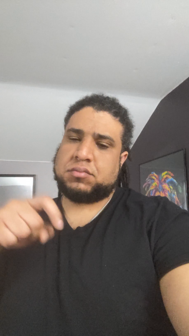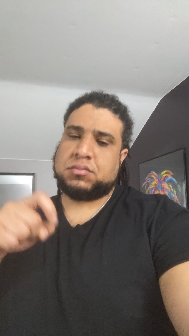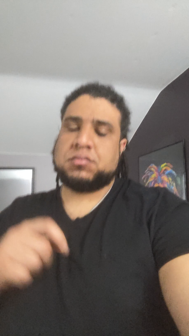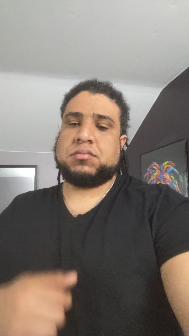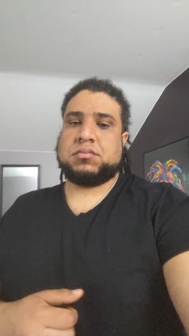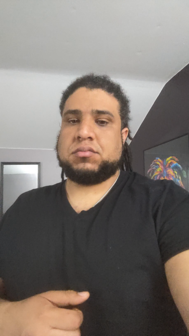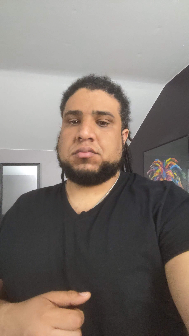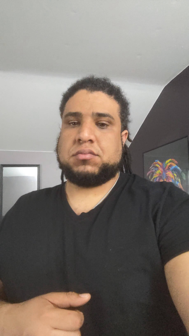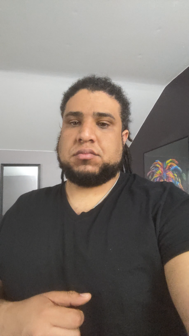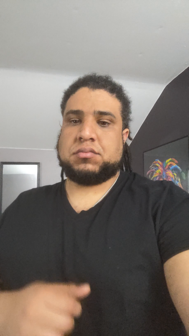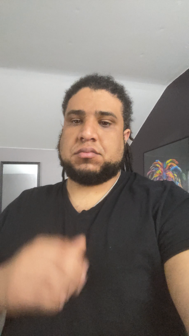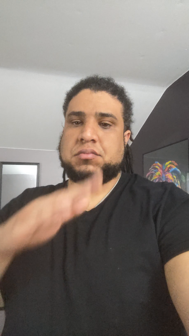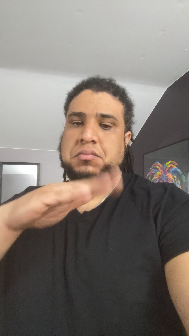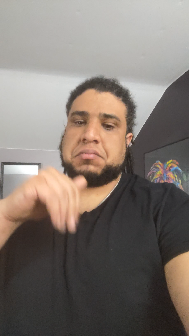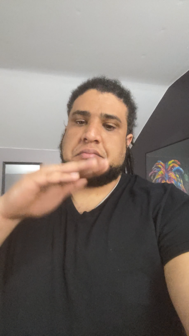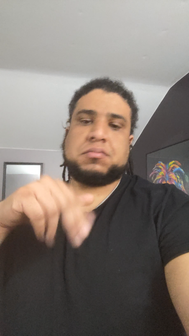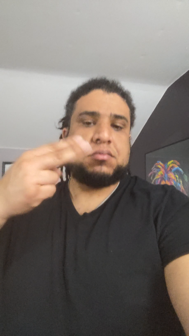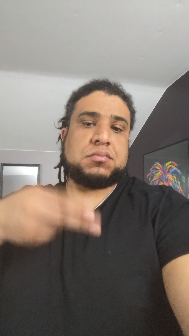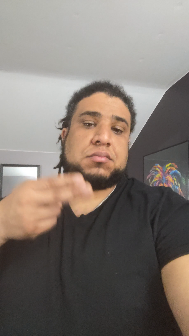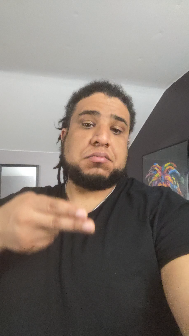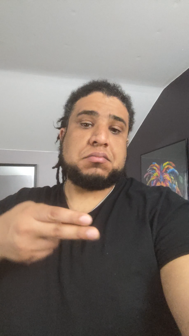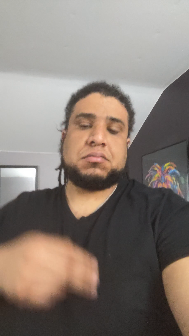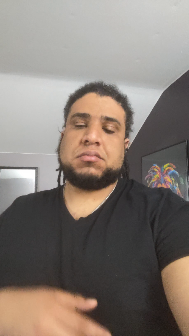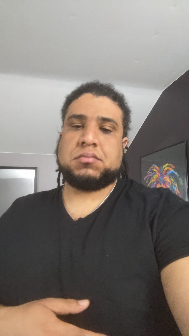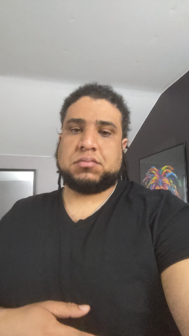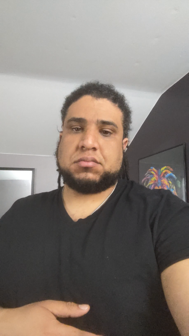pet's name